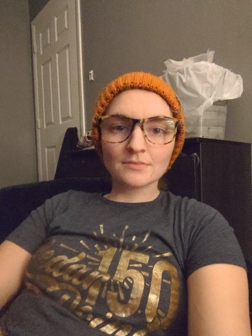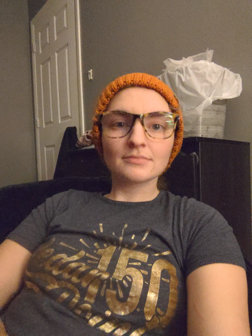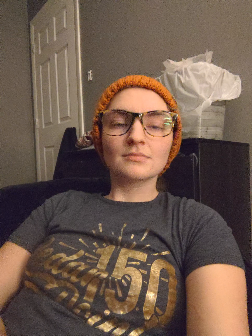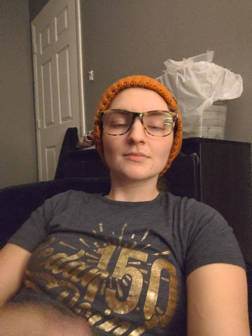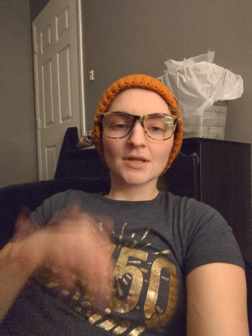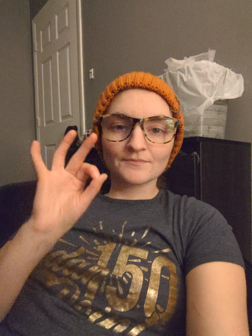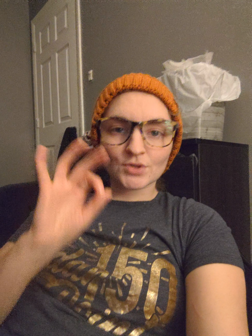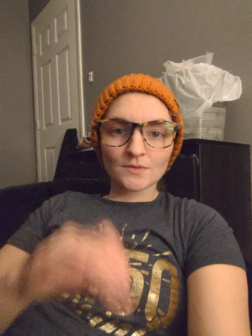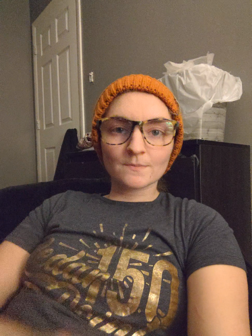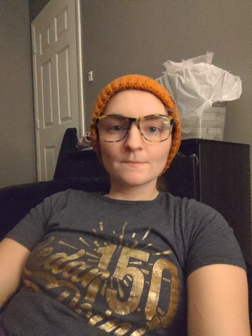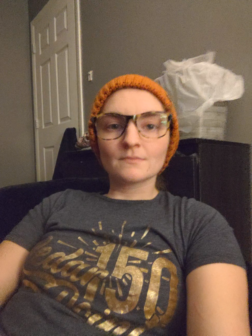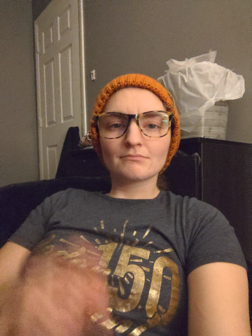find